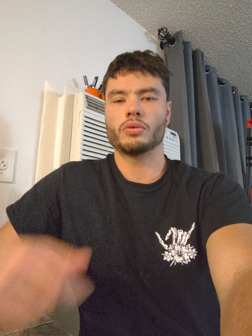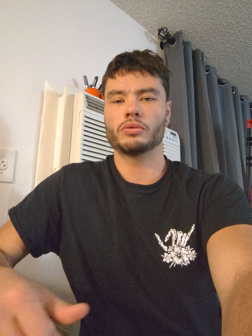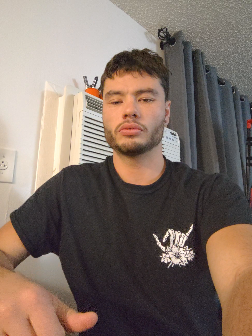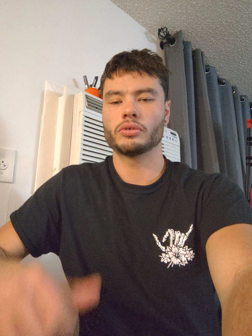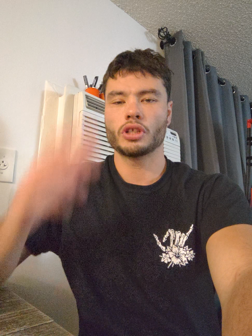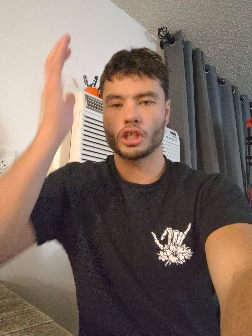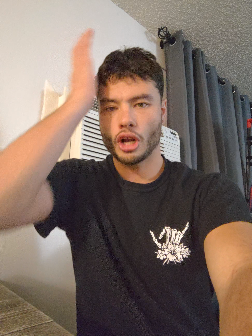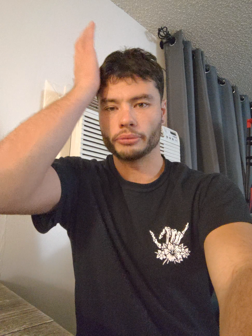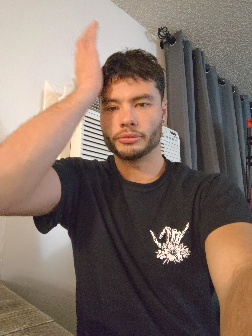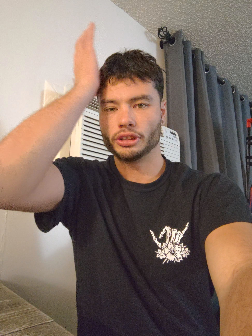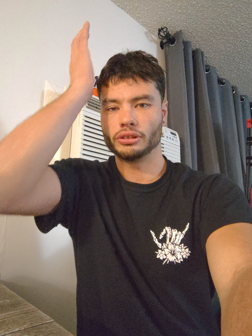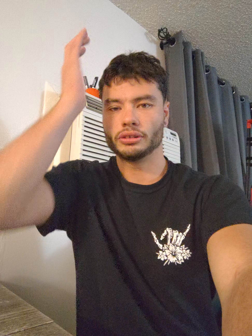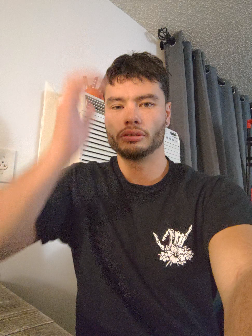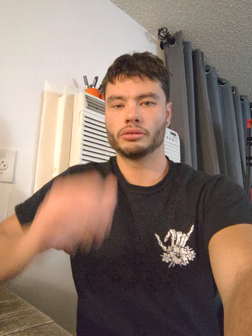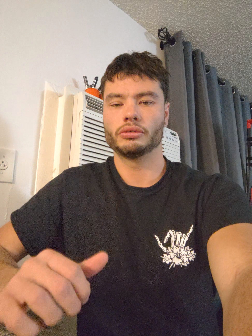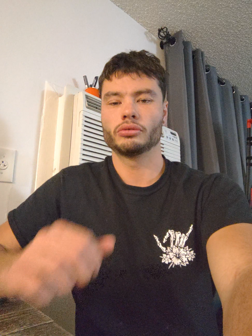garbage